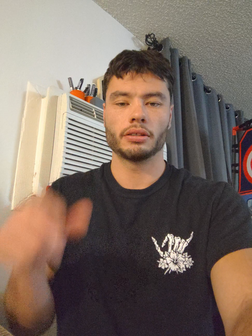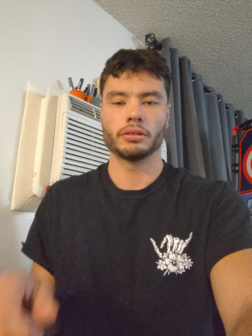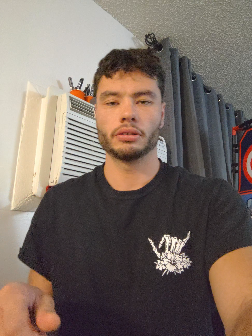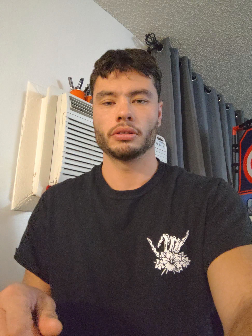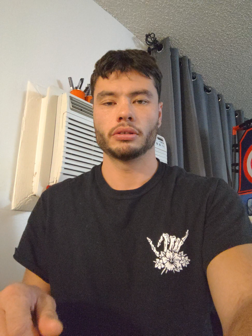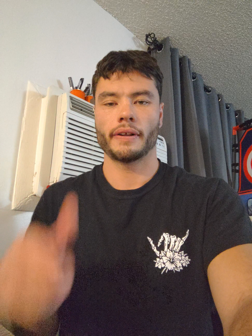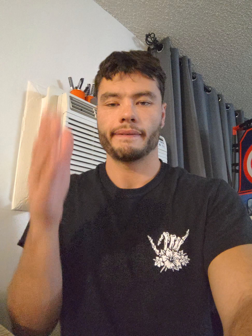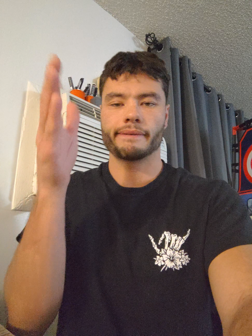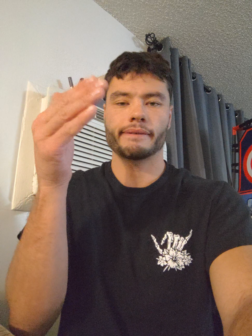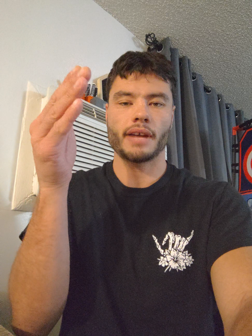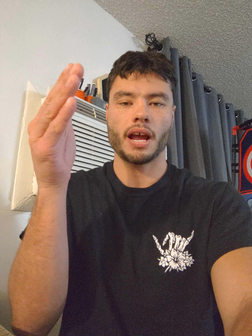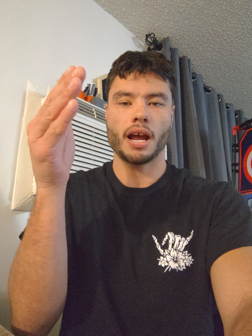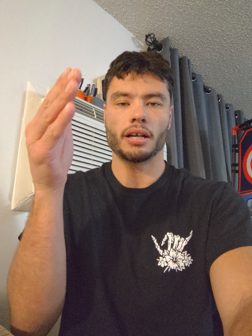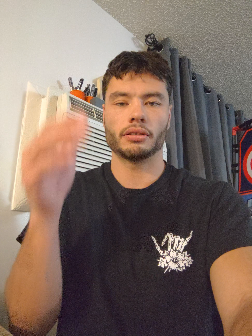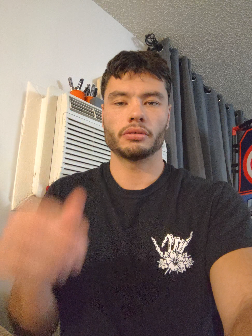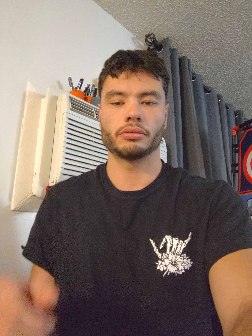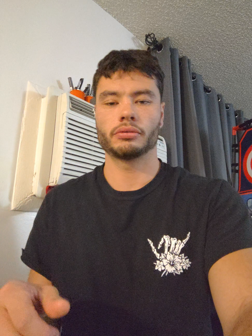flag